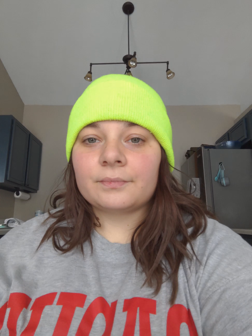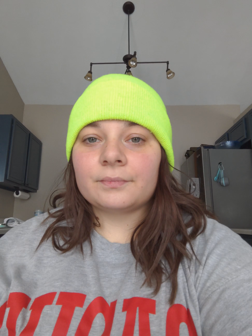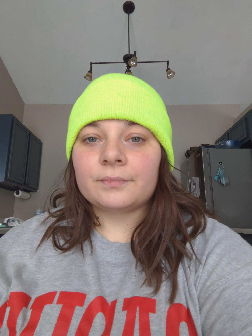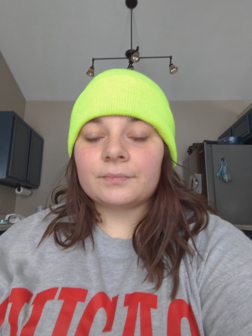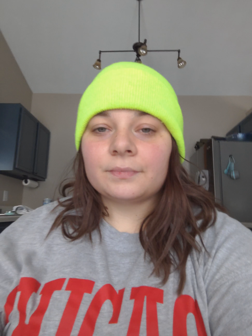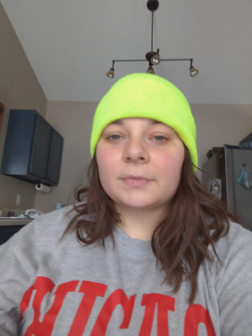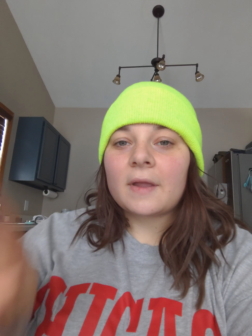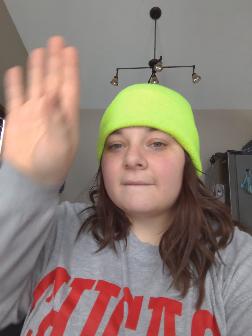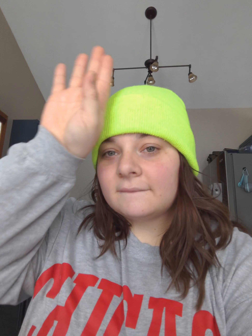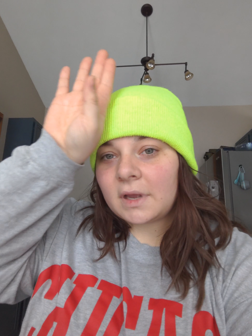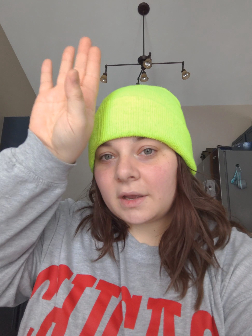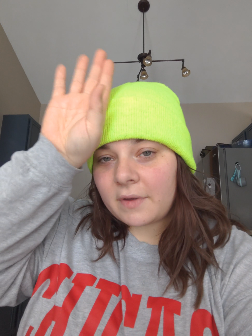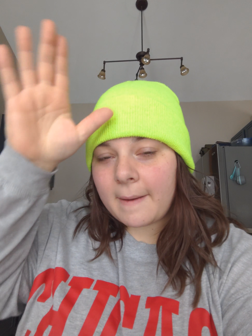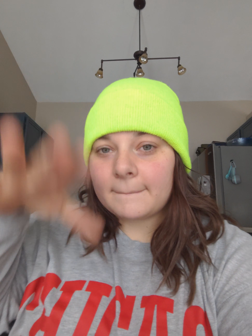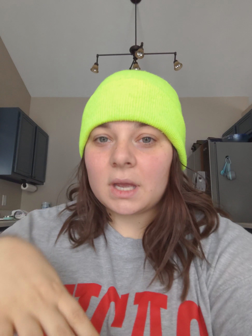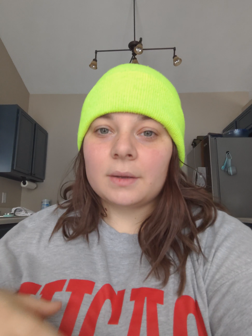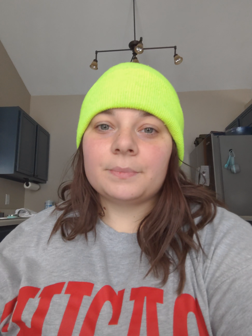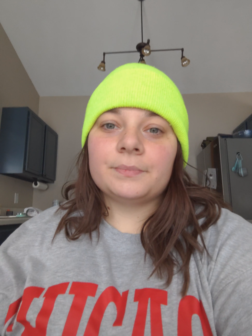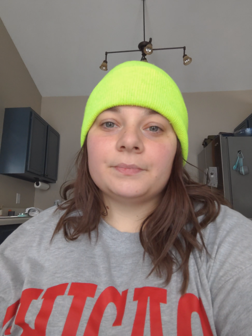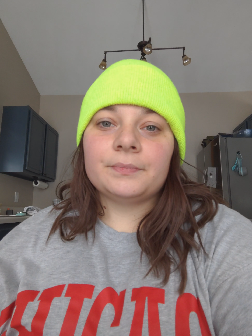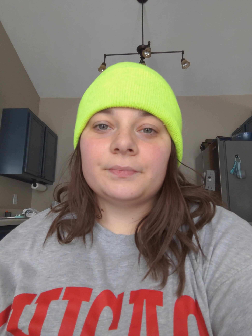fireman